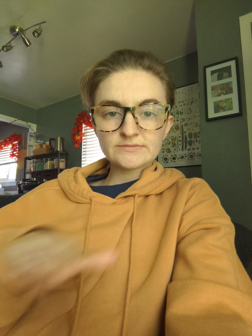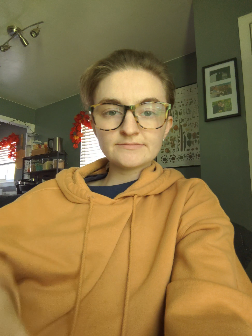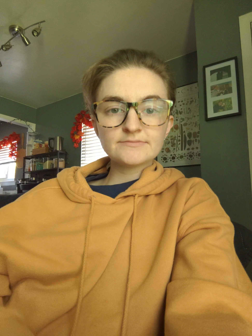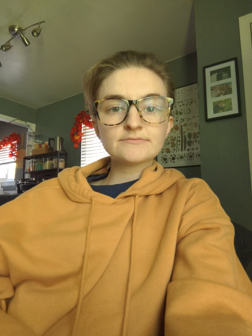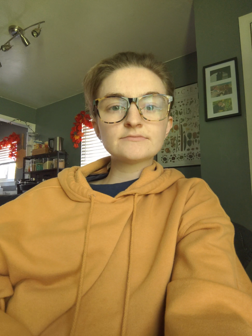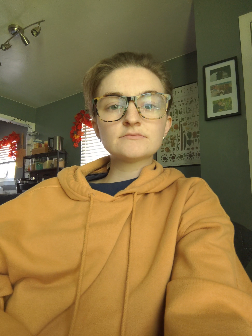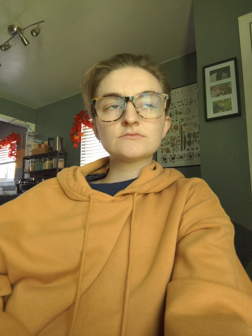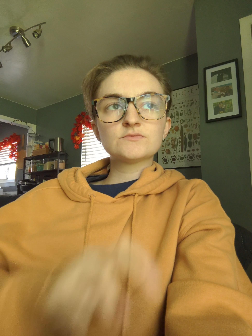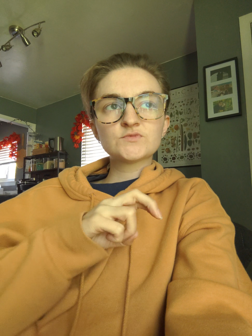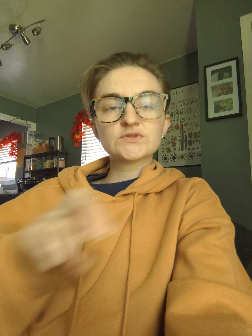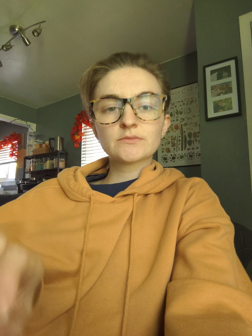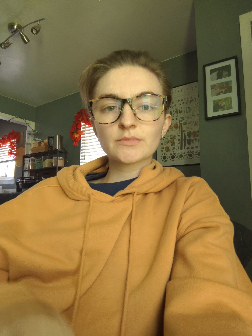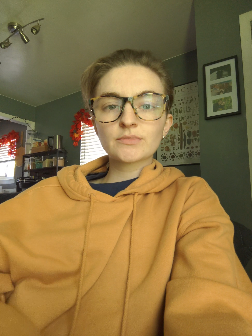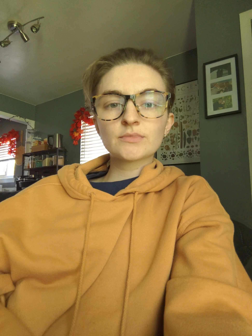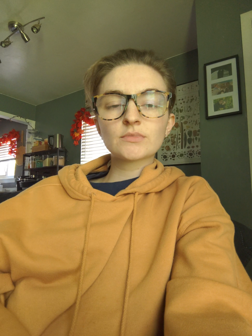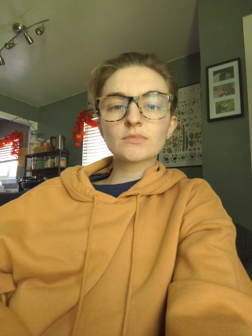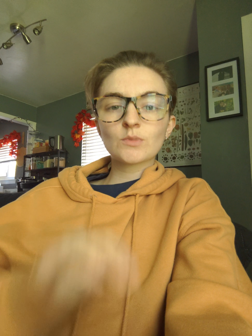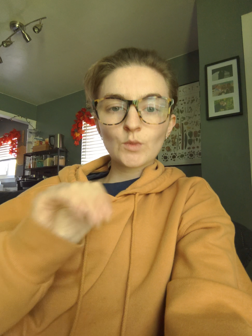couch